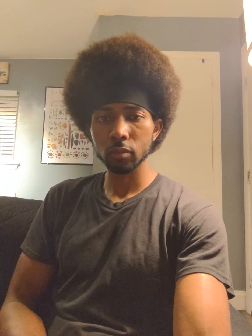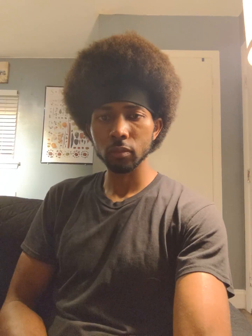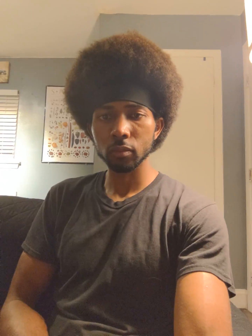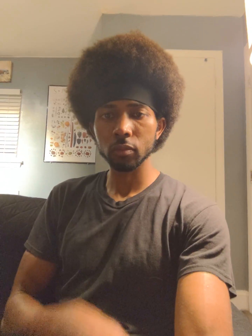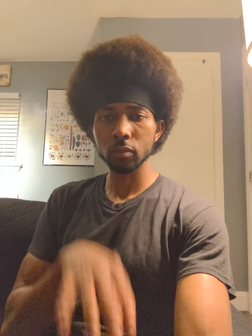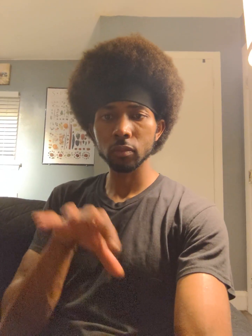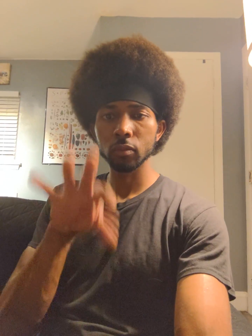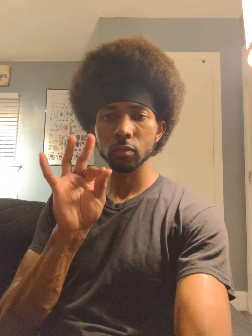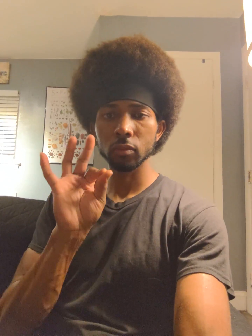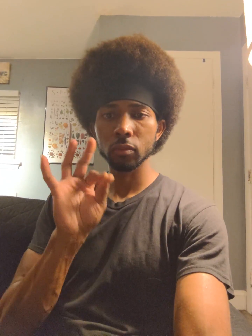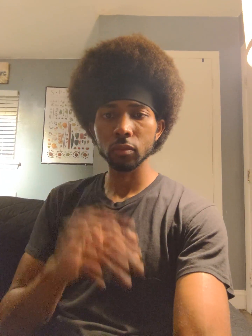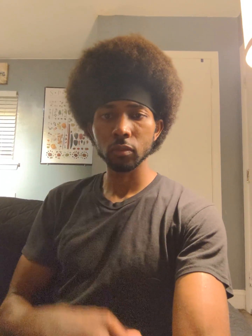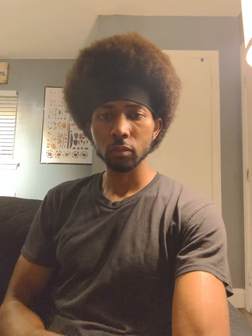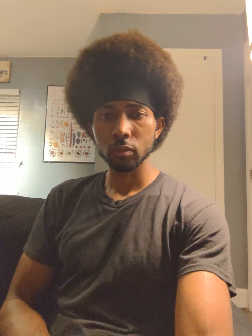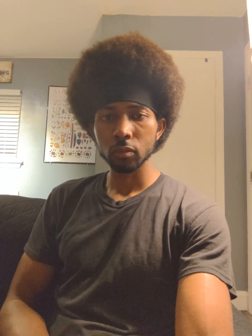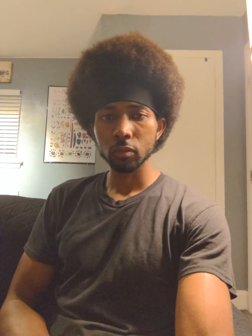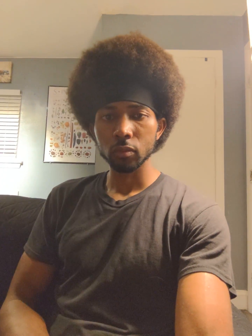pick